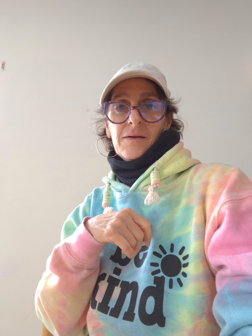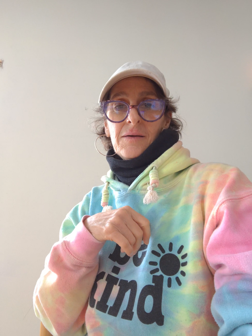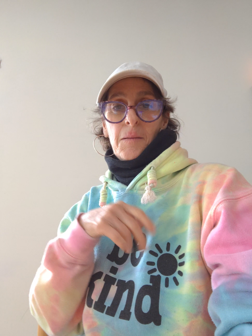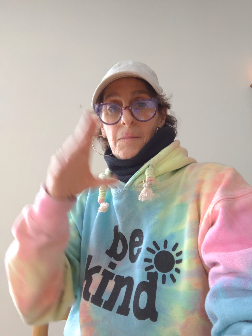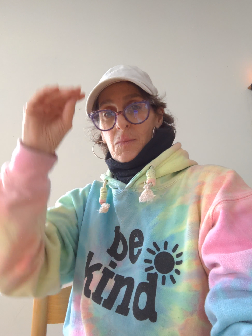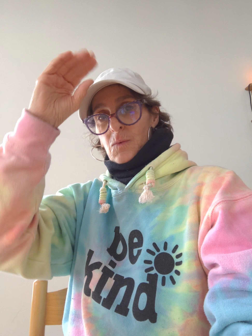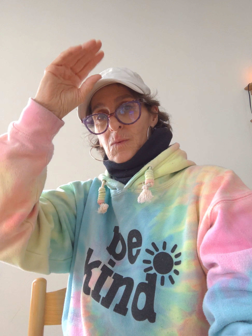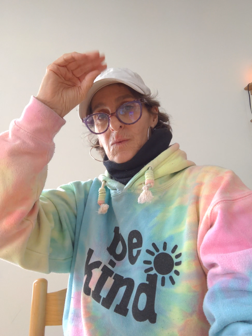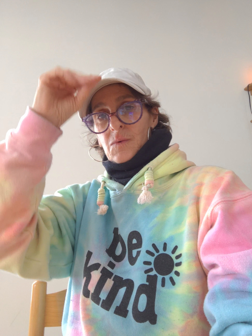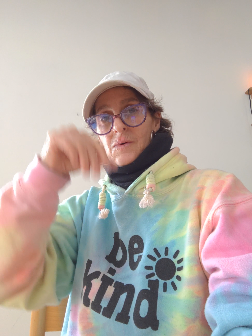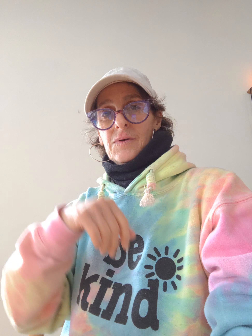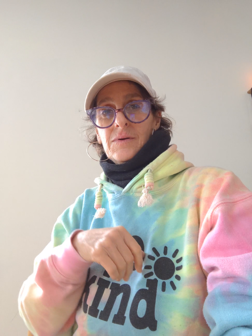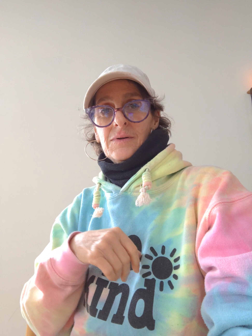boy